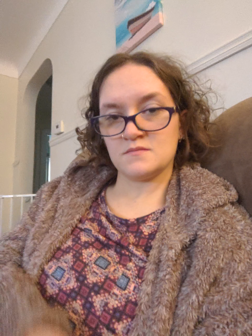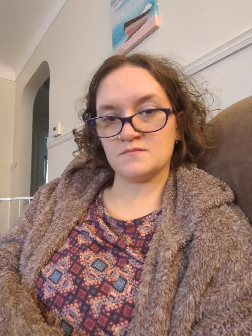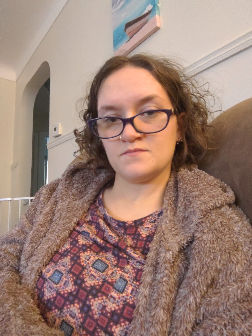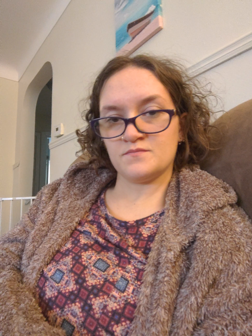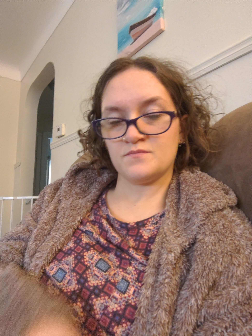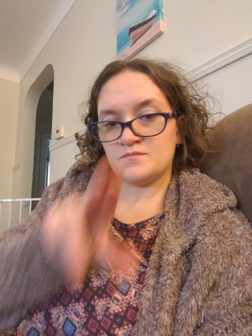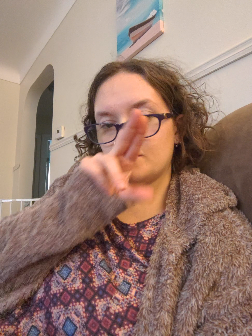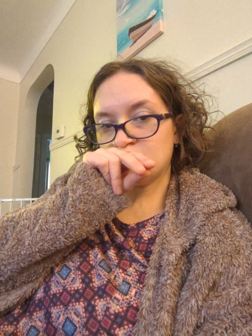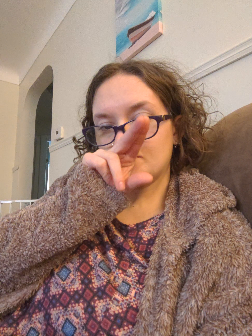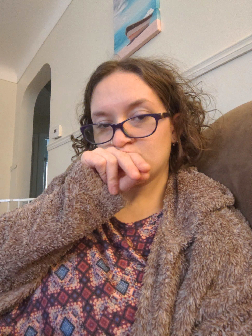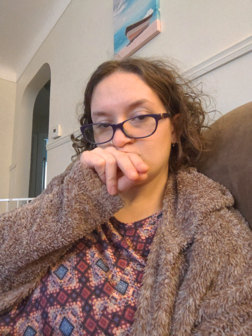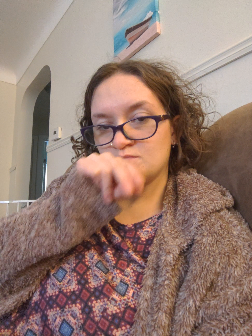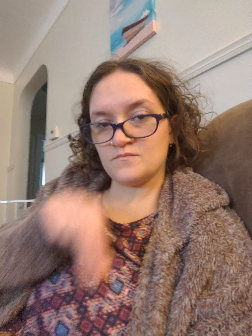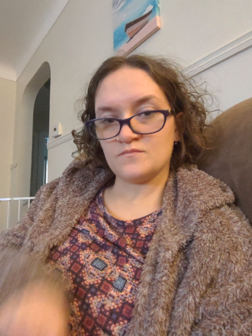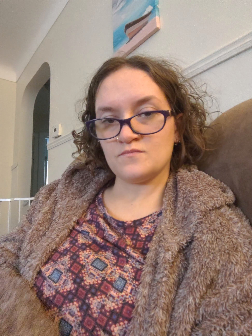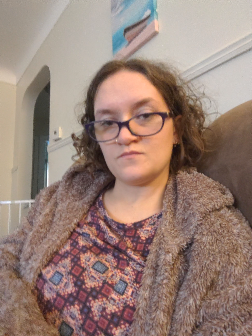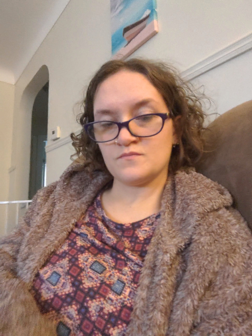duck